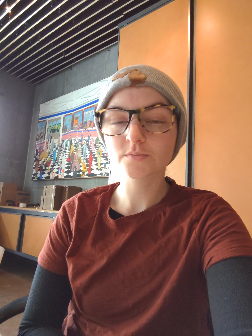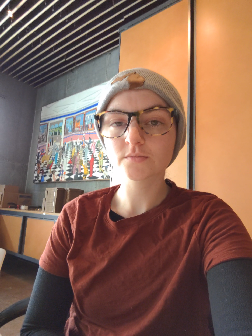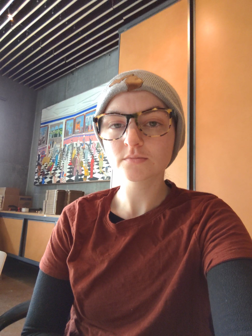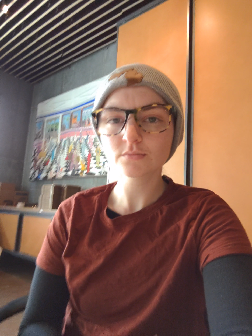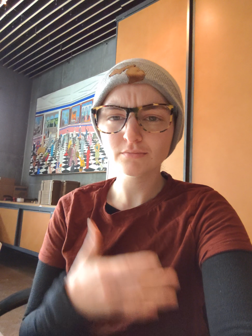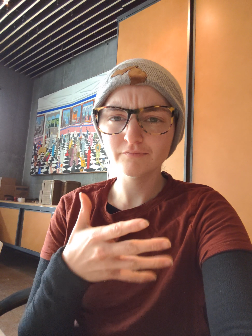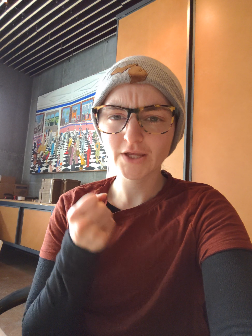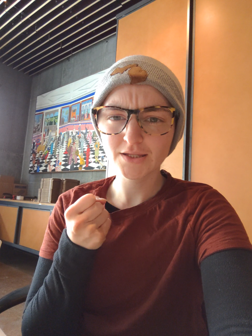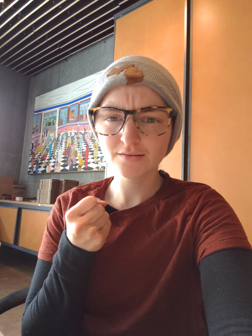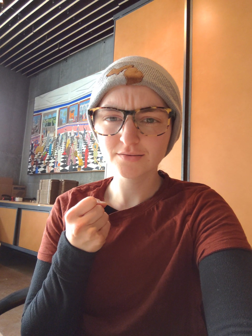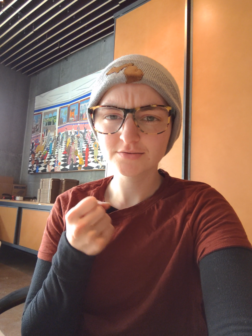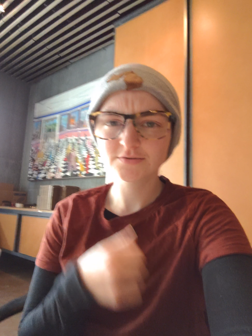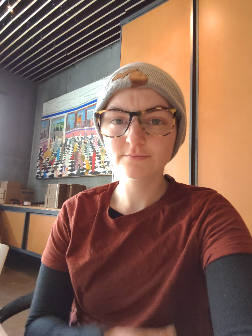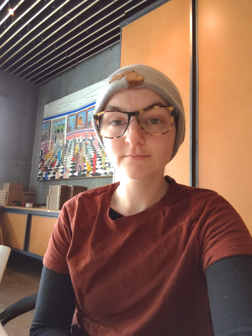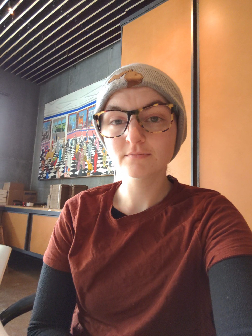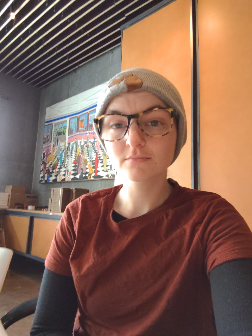fast